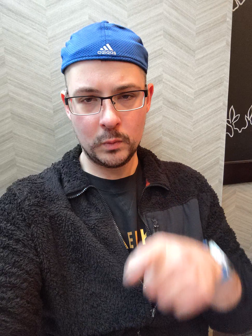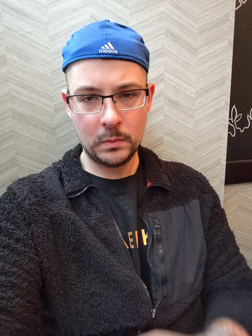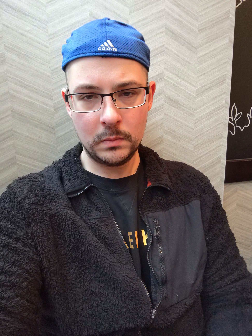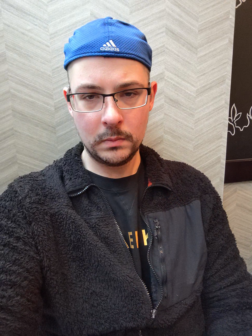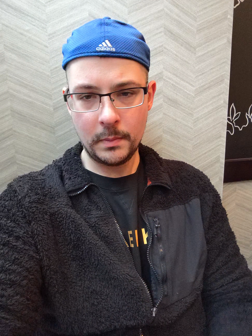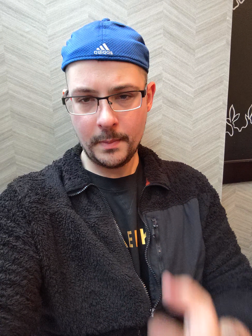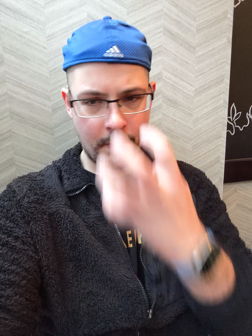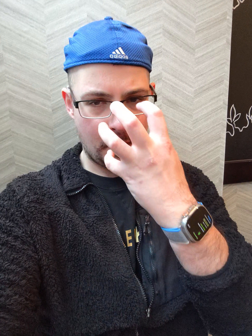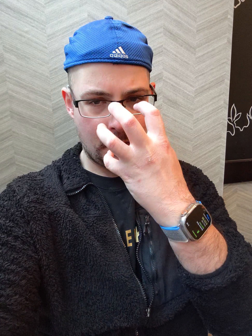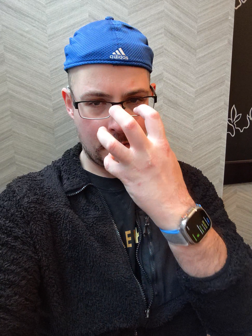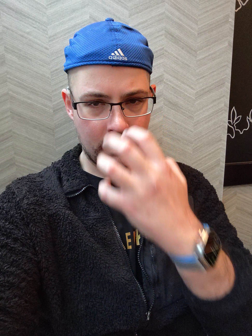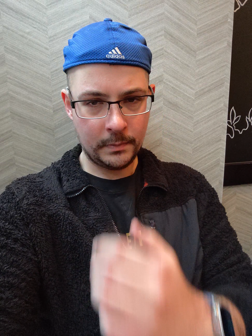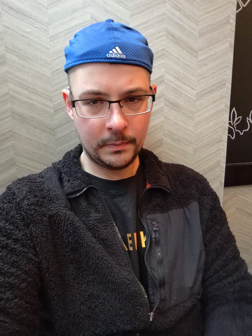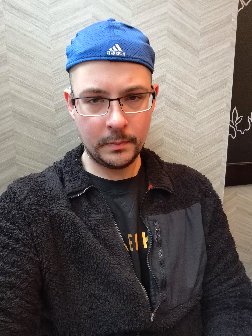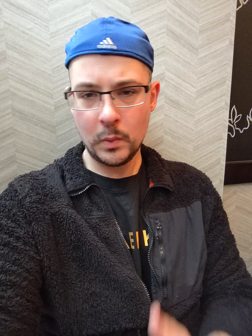mad